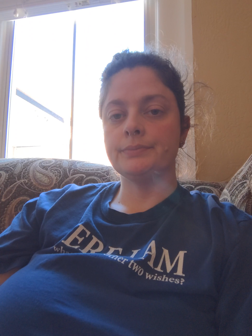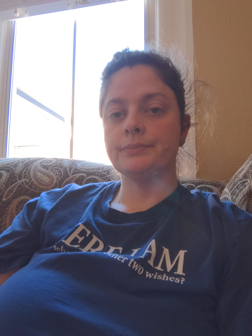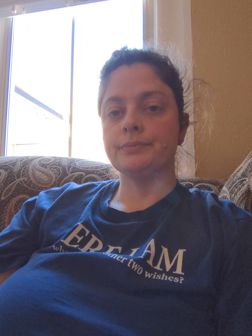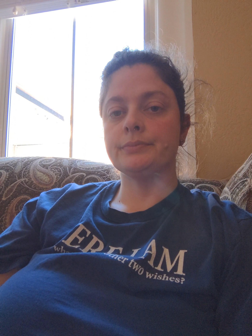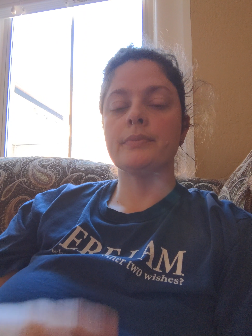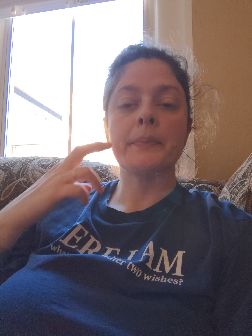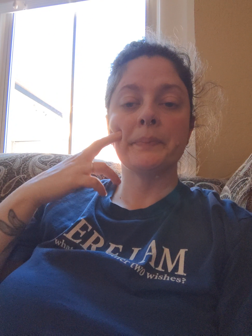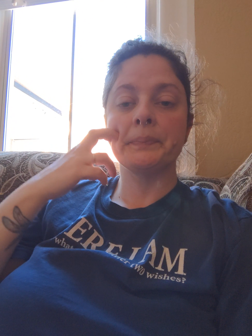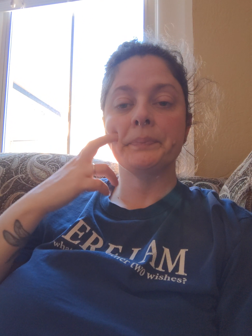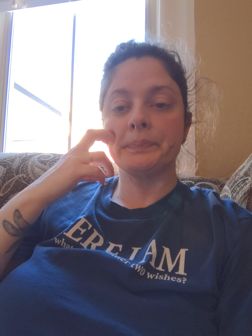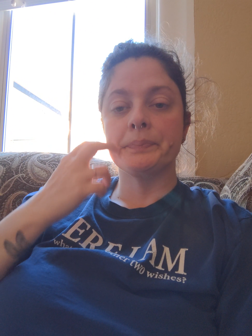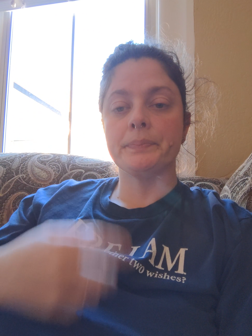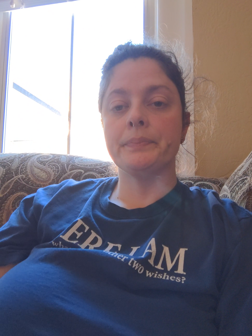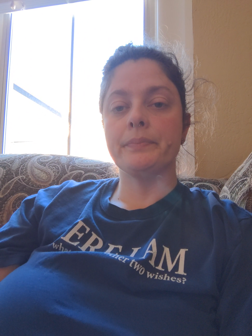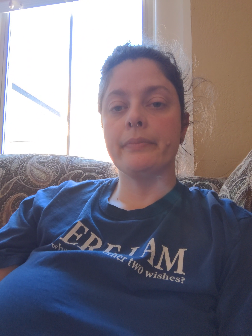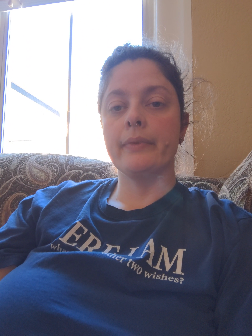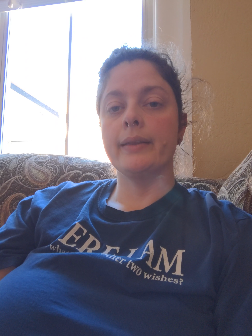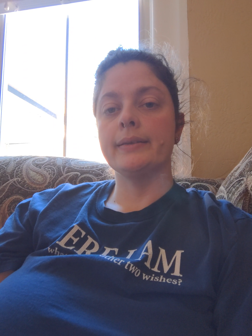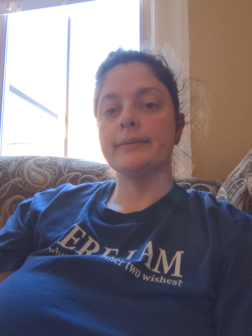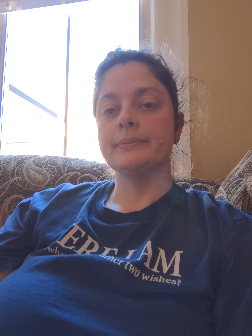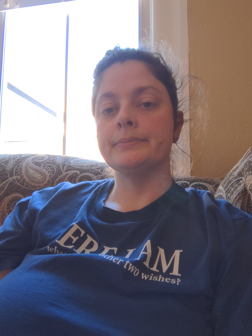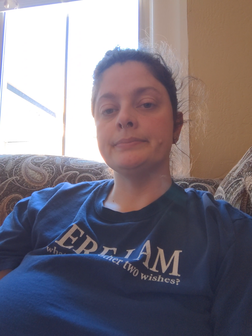gum